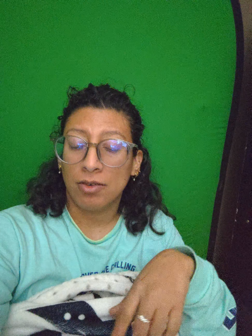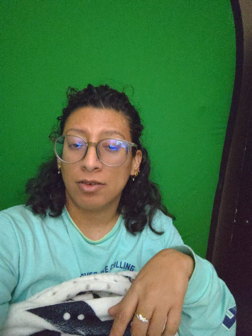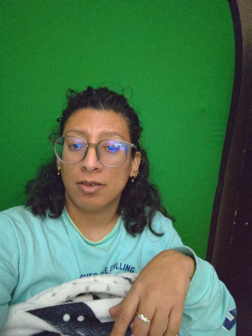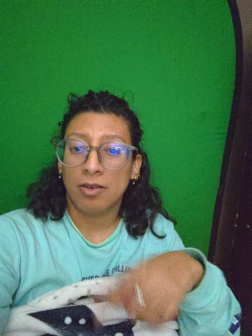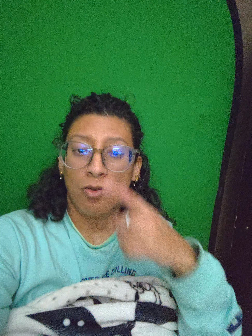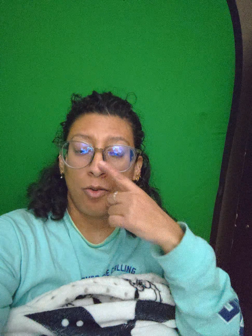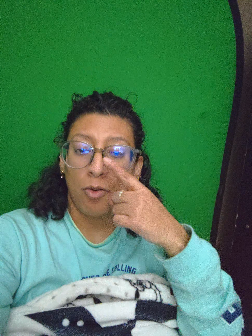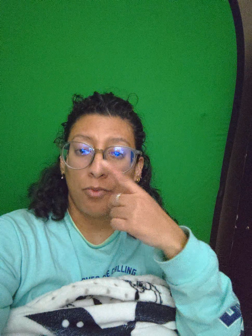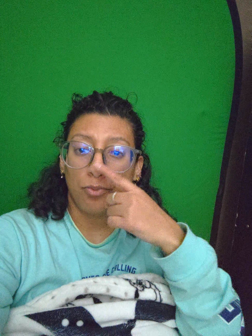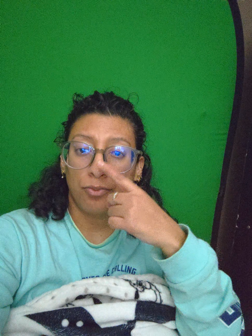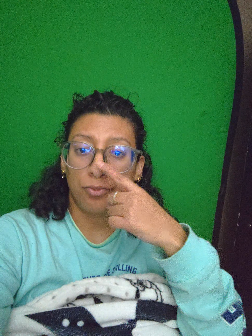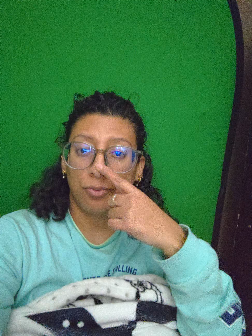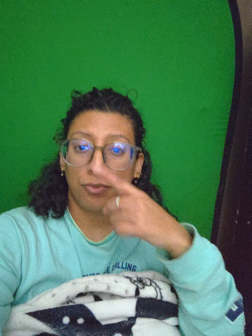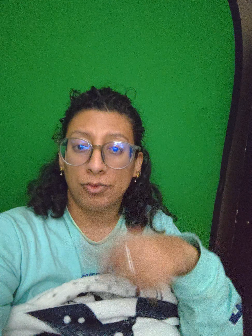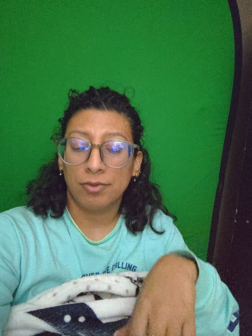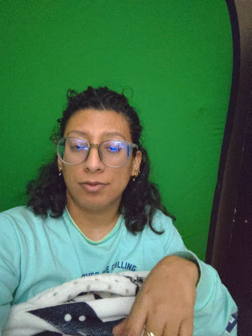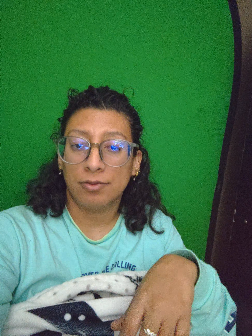nose